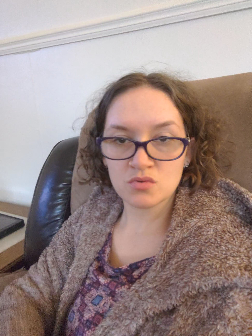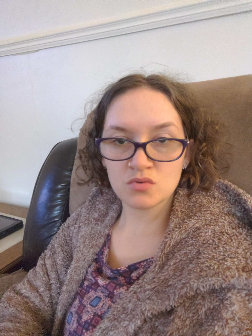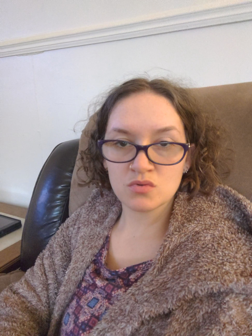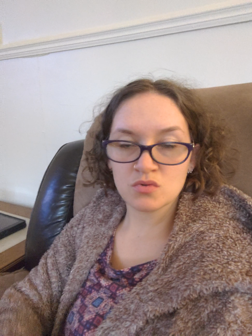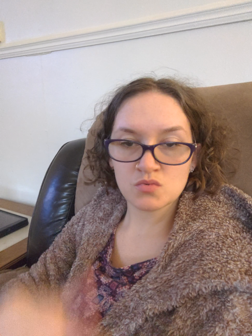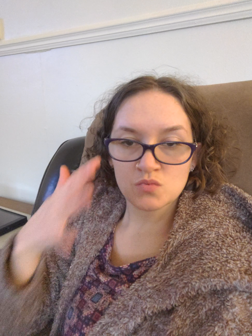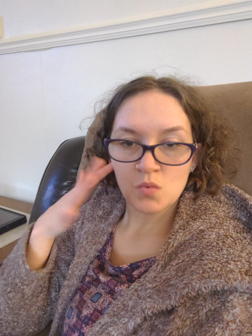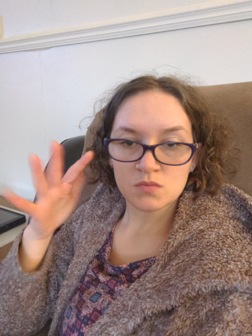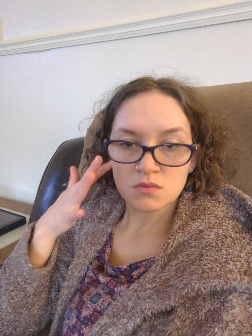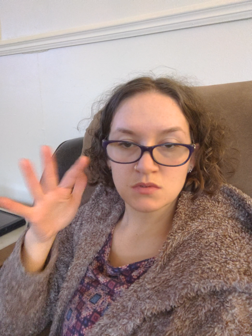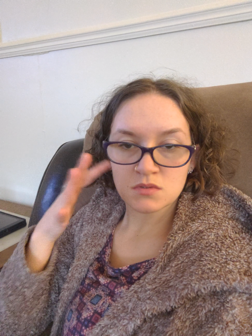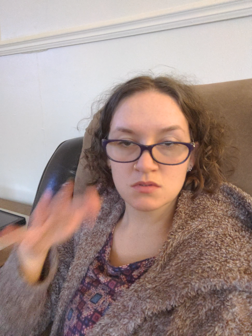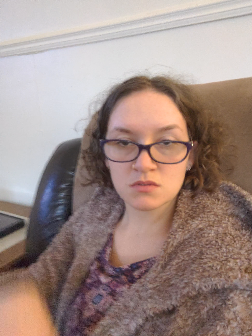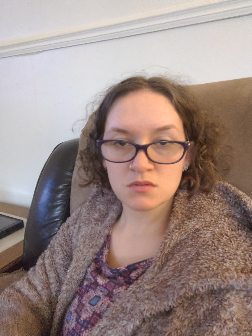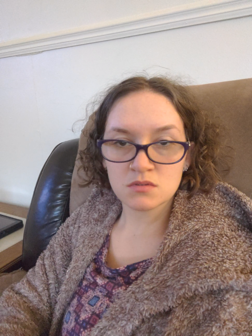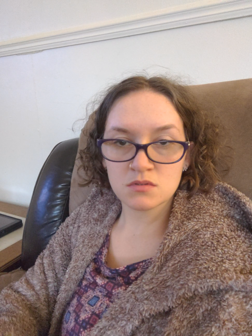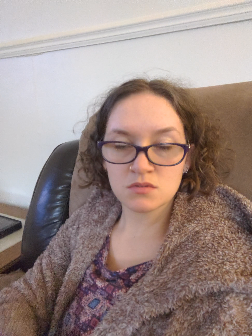noisy